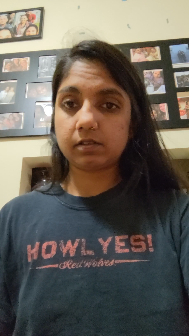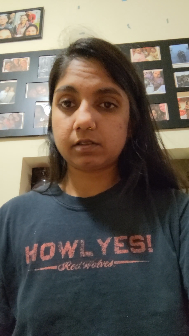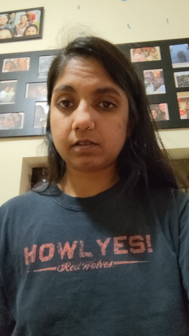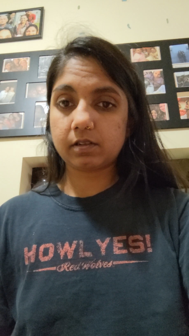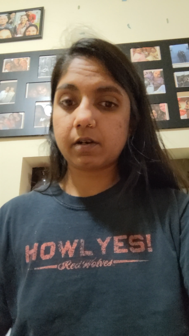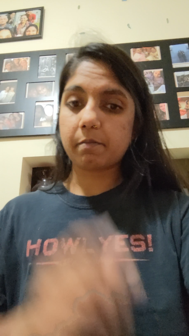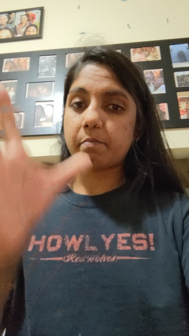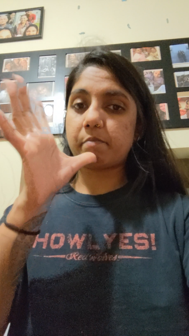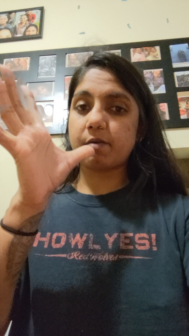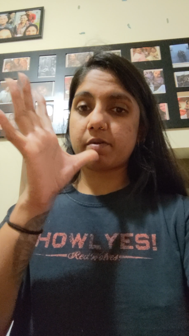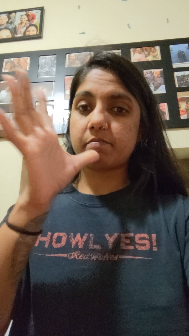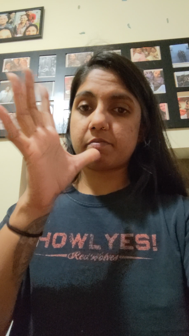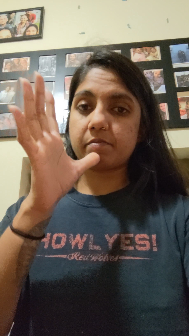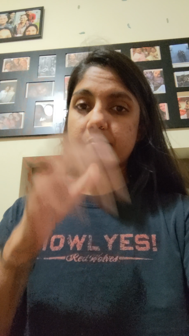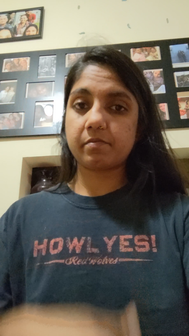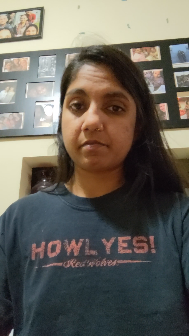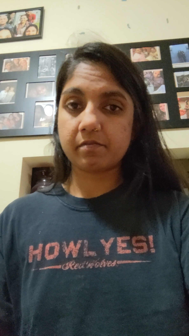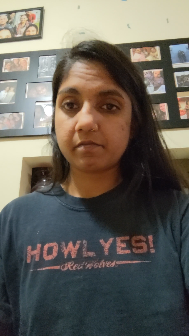mommy